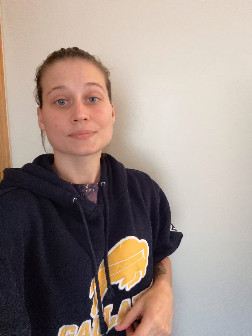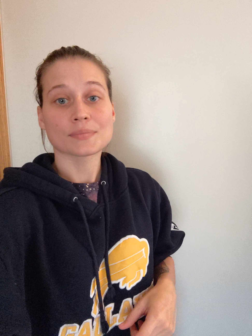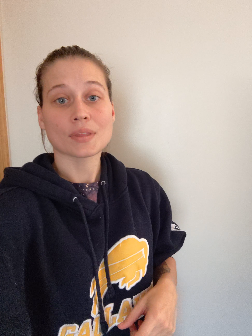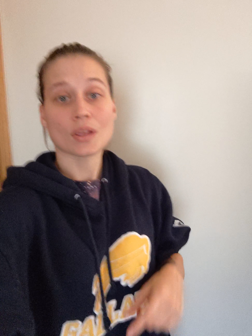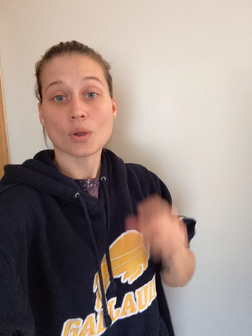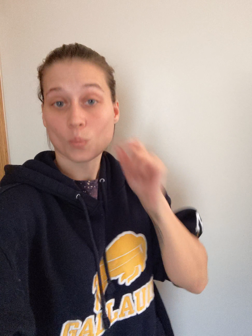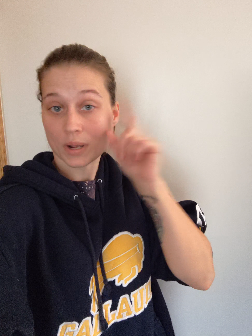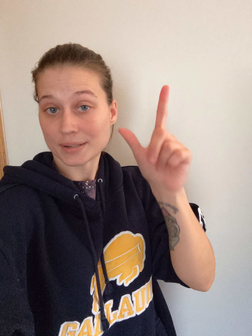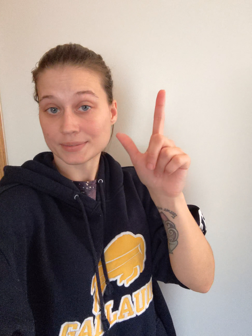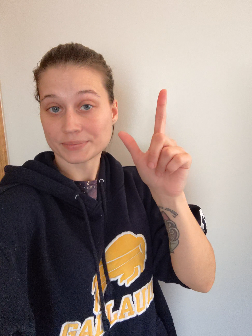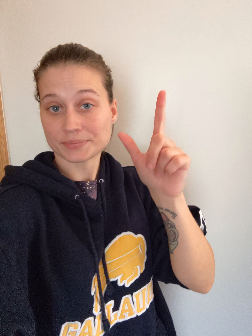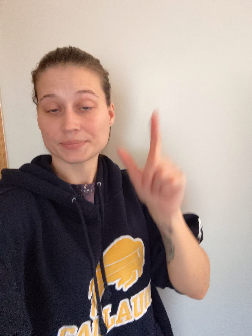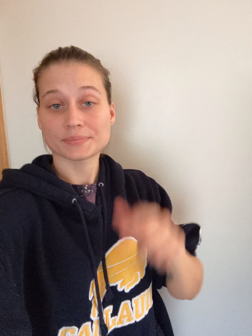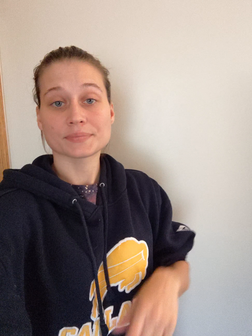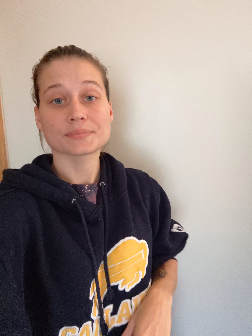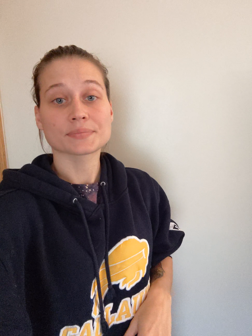wake